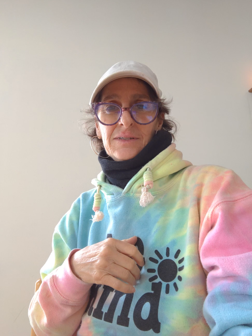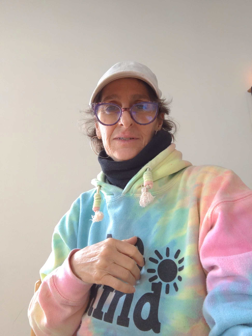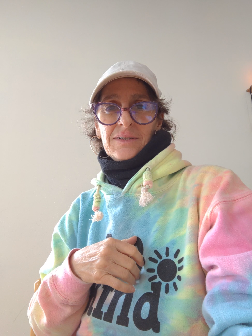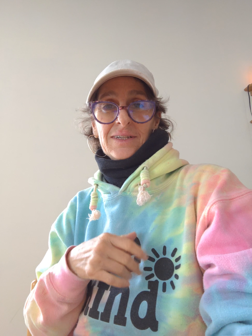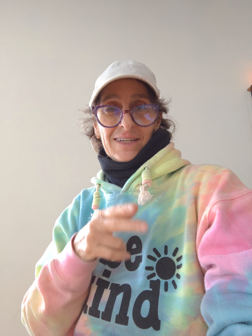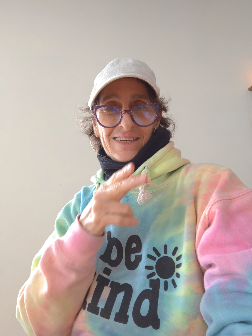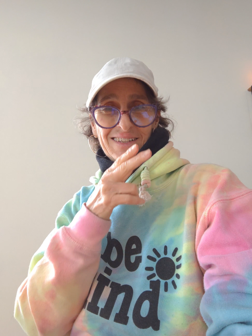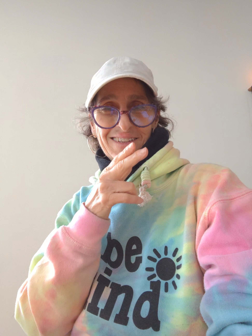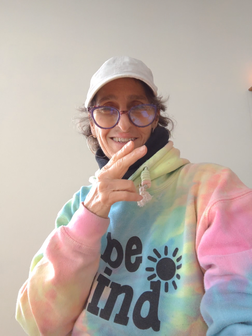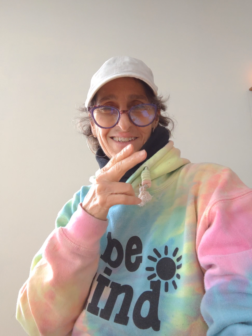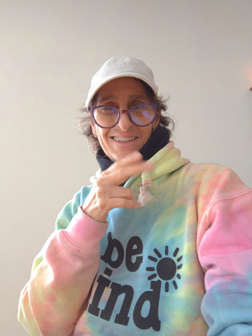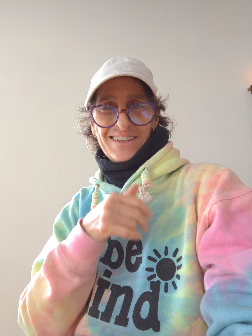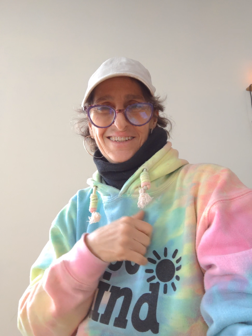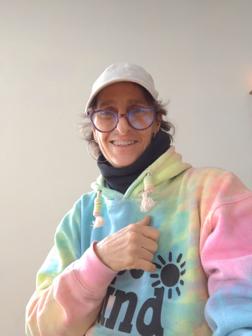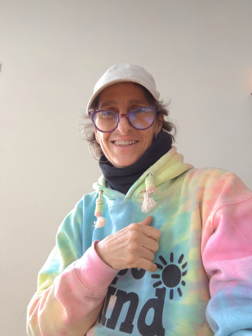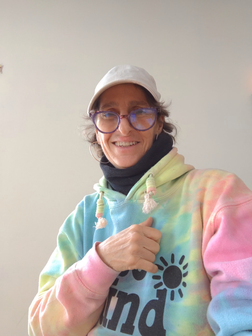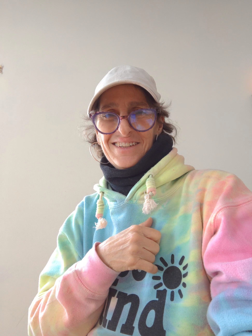hen